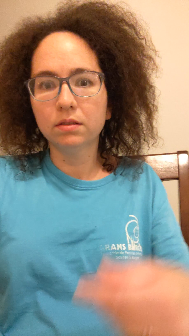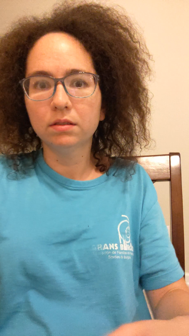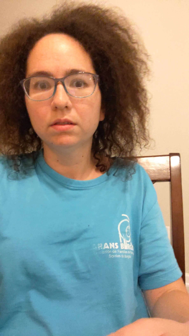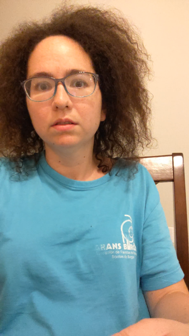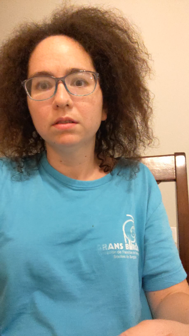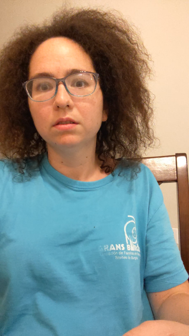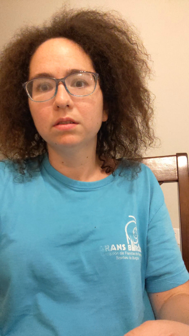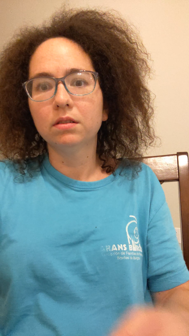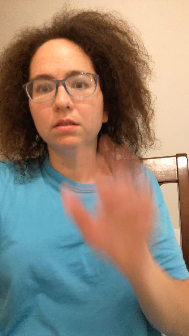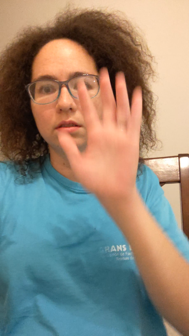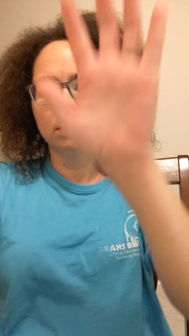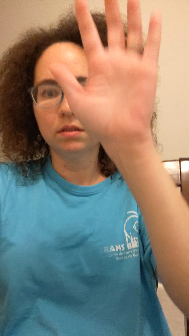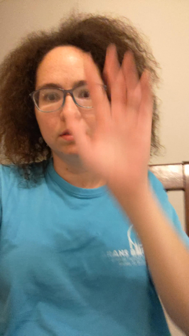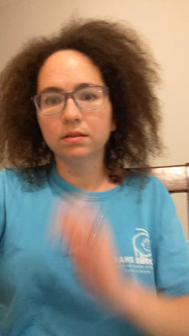give me five